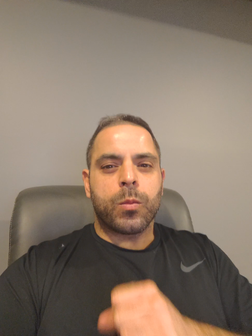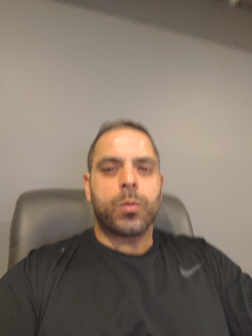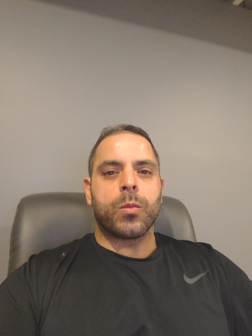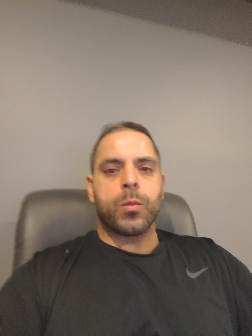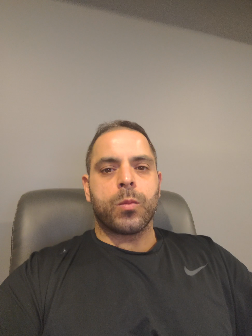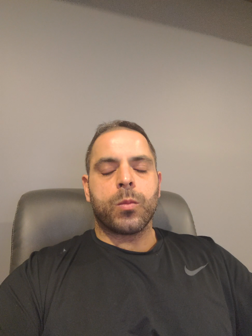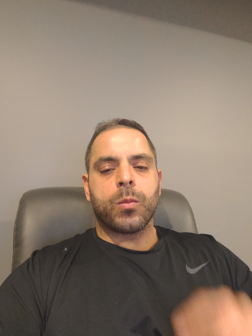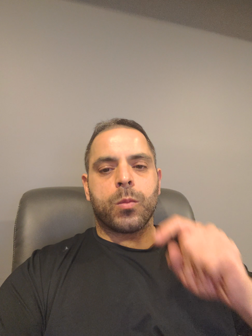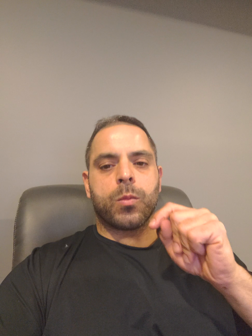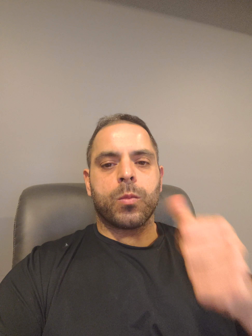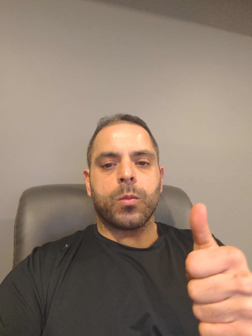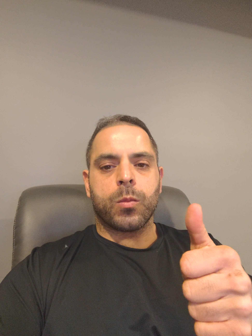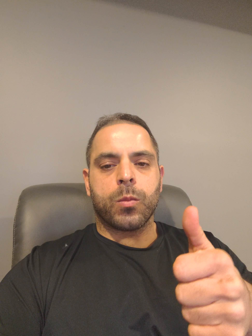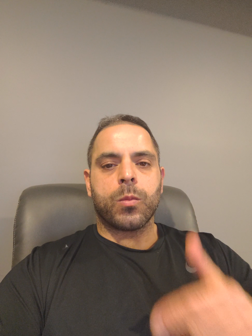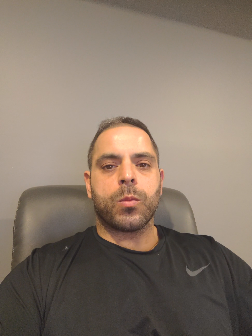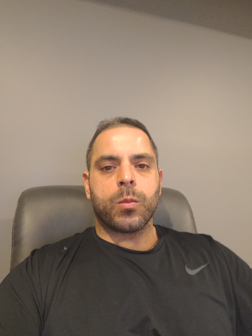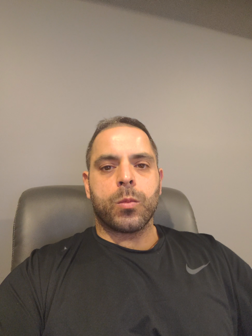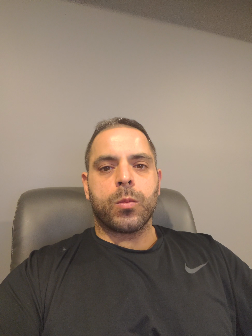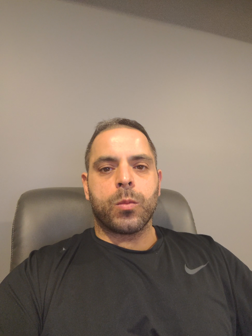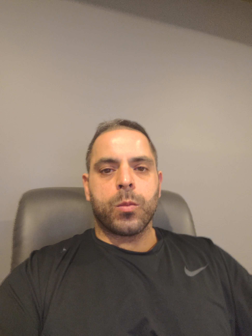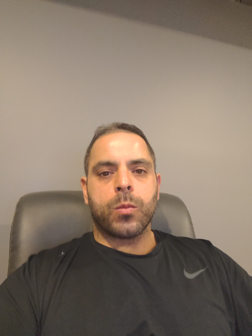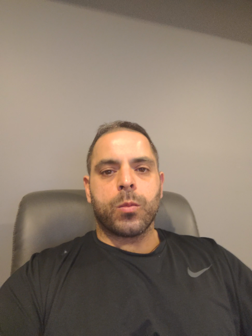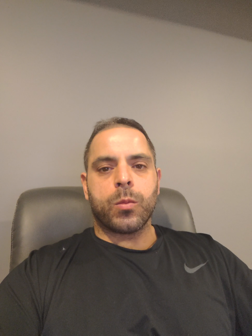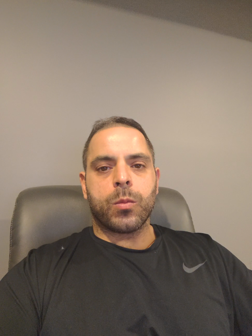fast